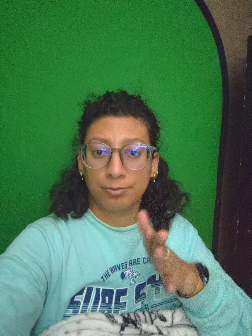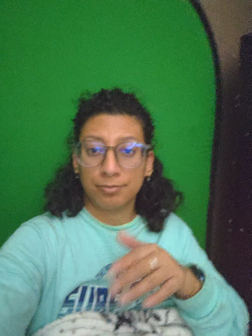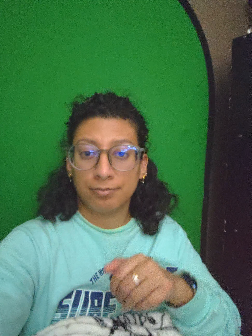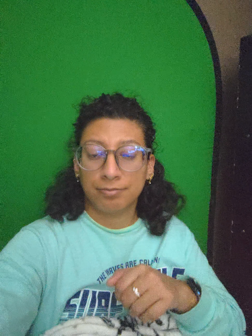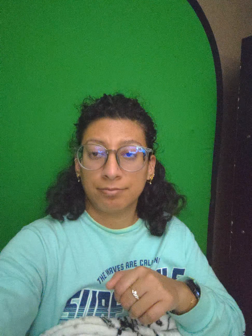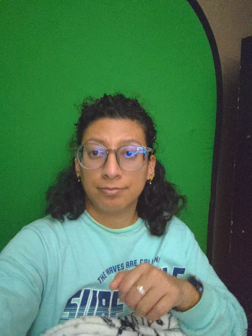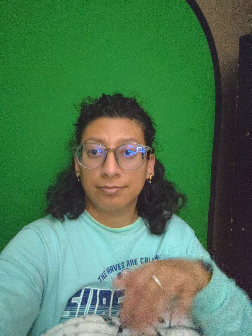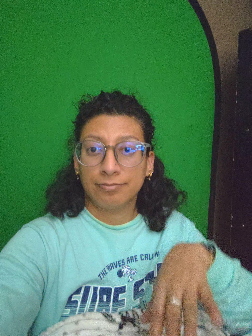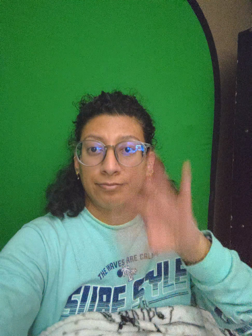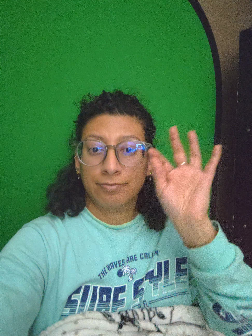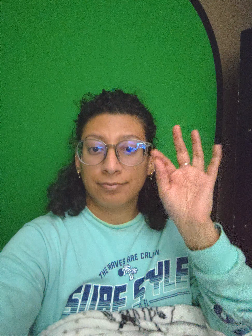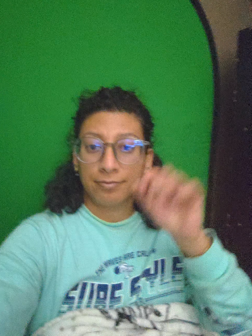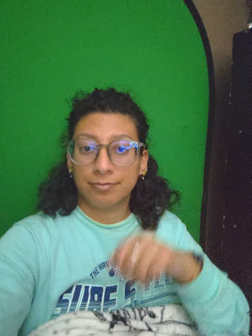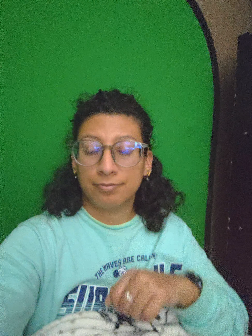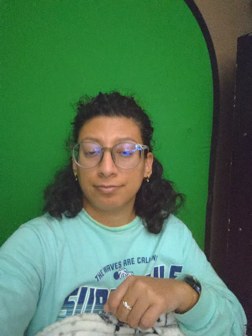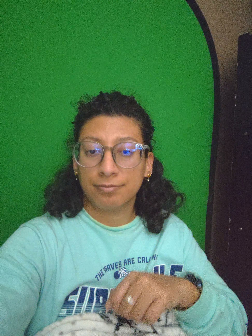find